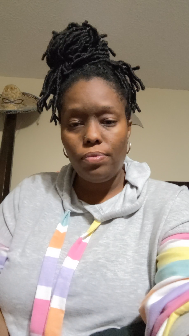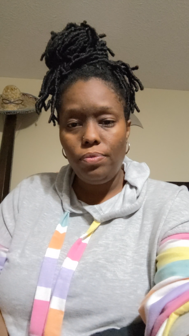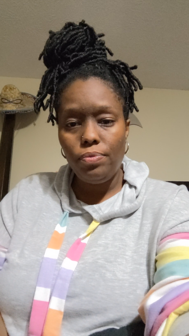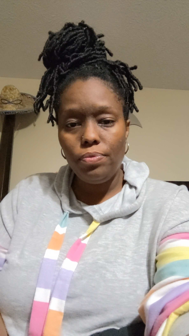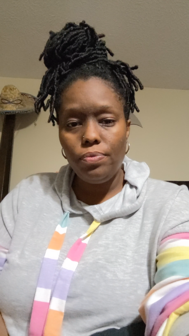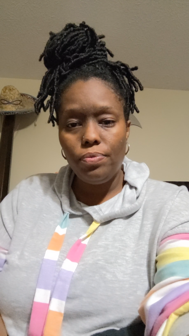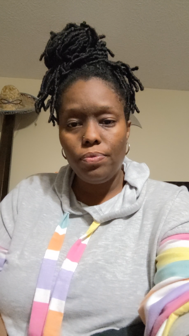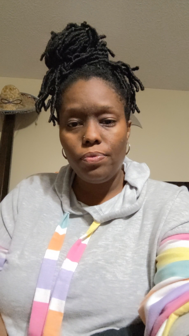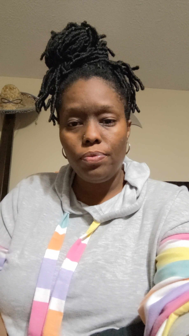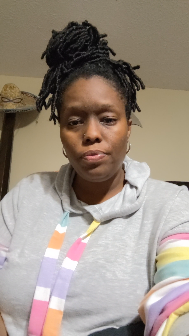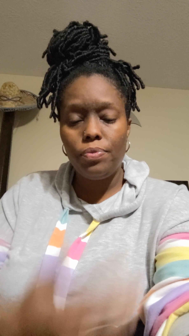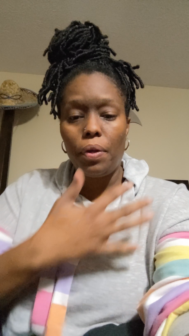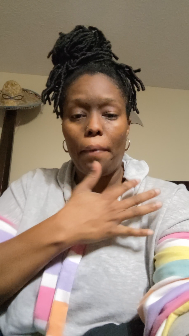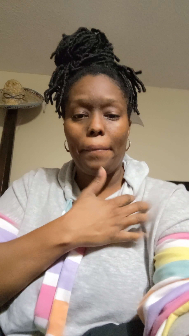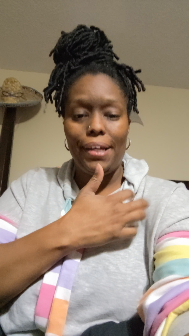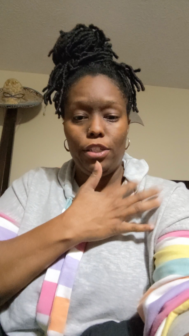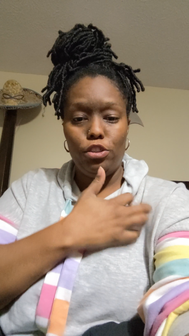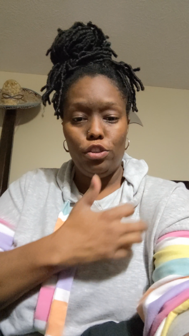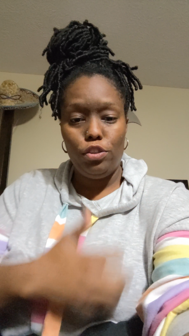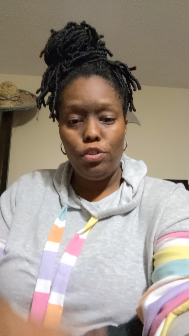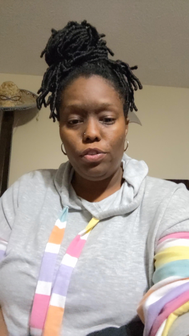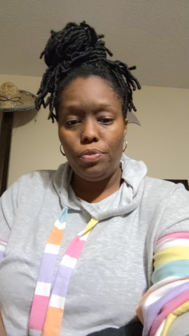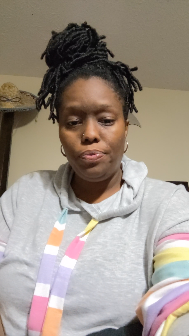bear